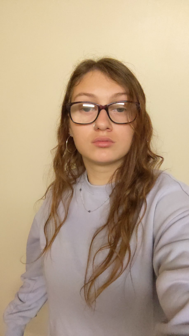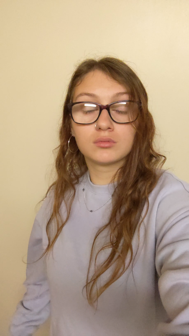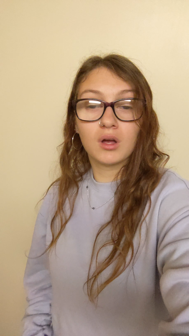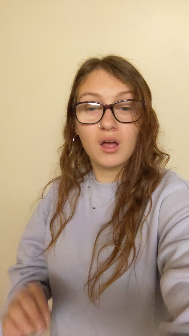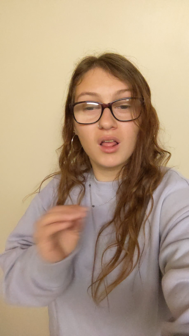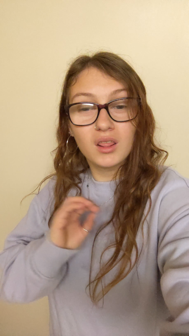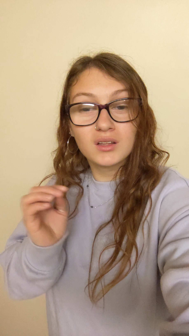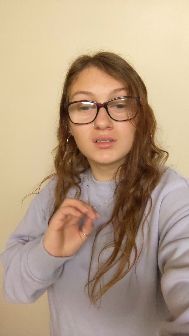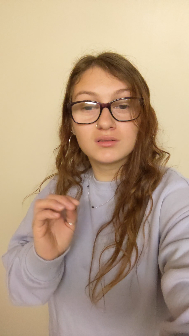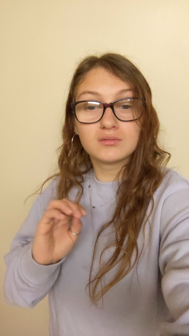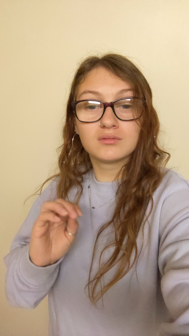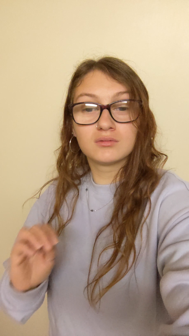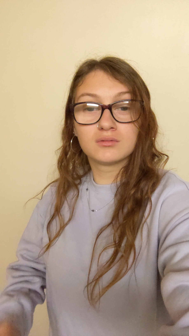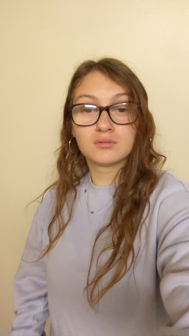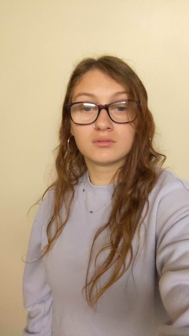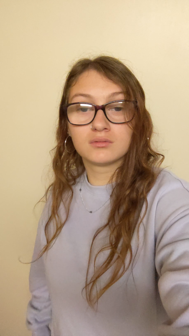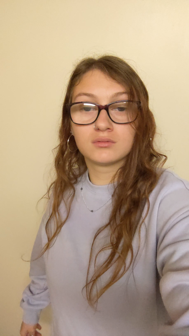none